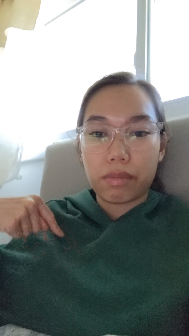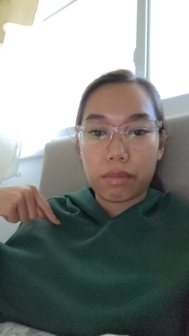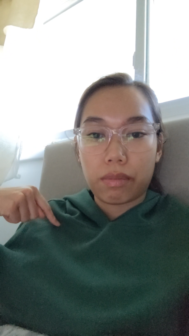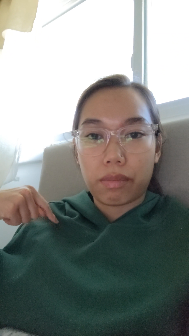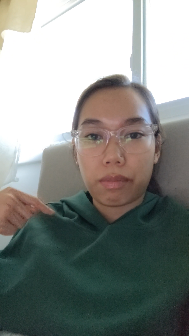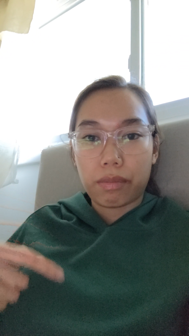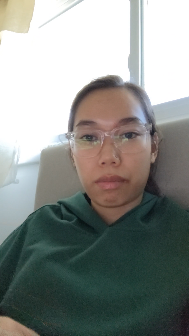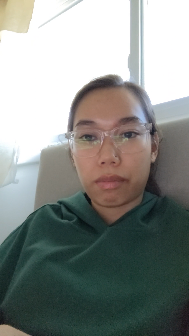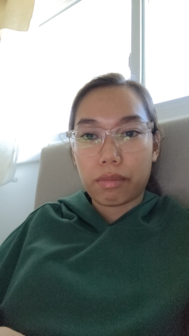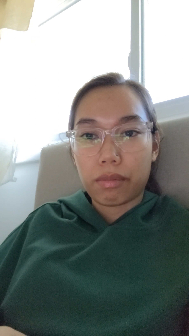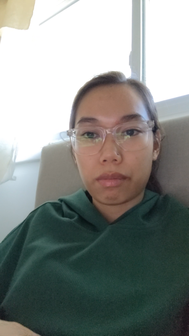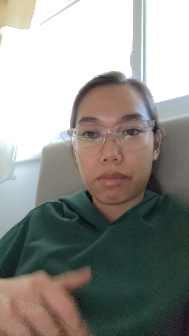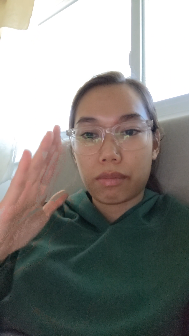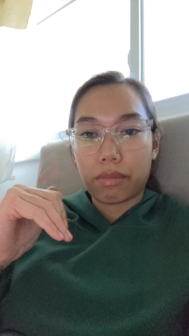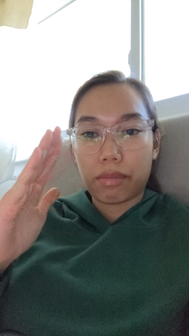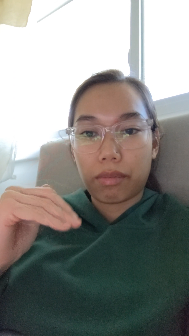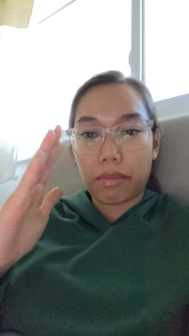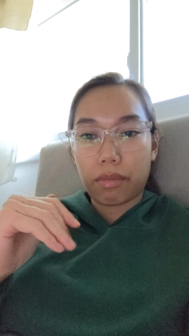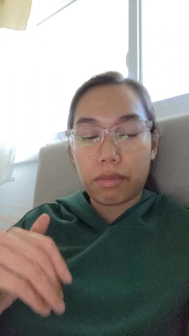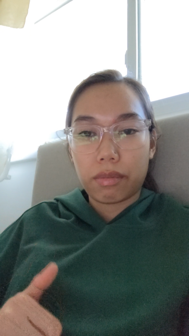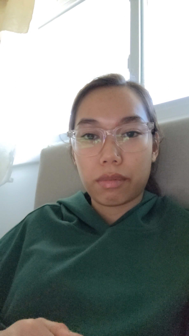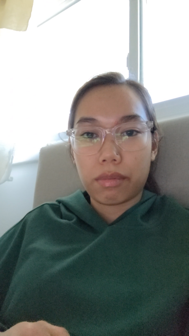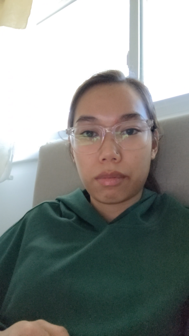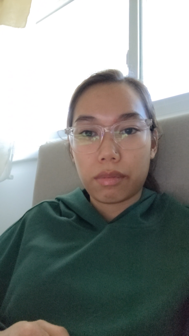build